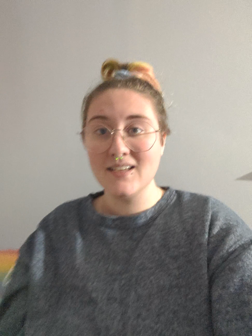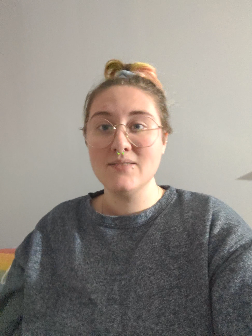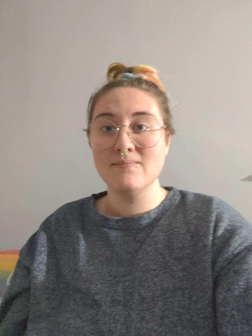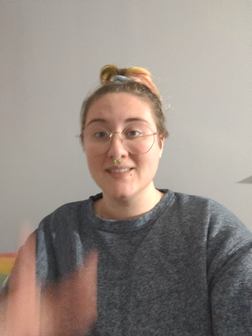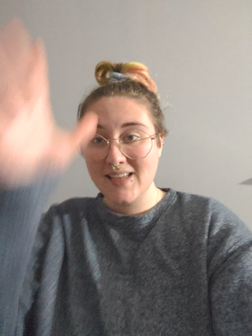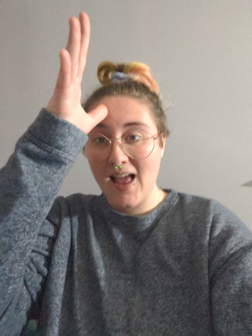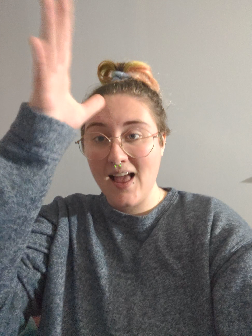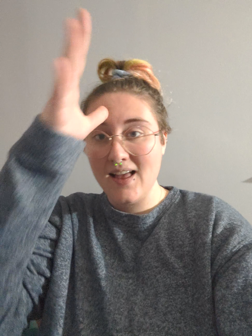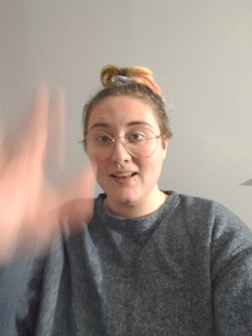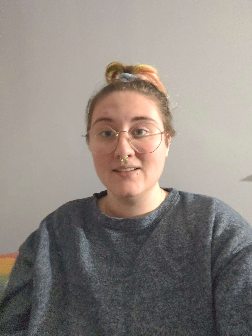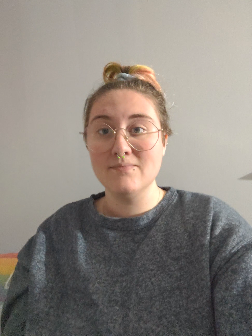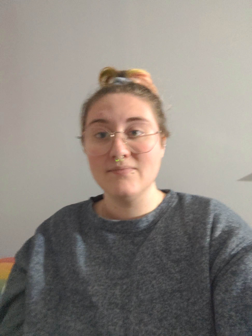dad